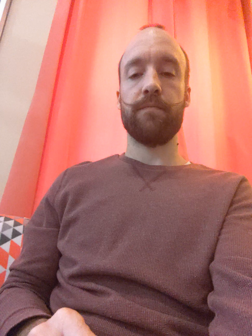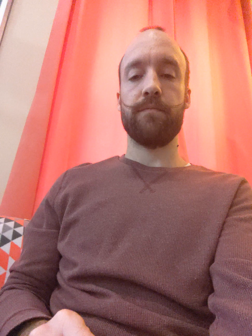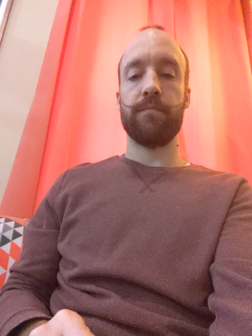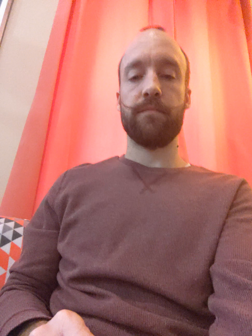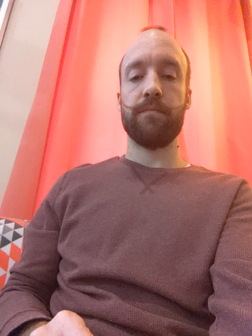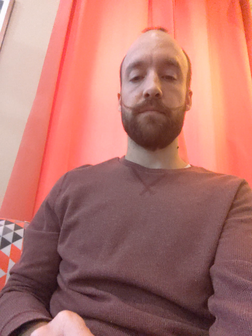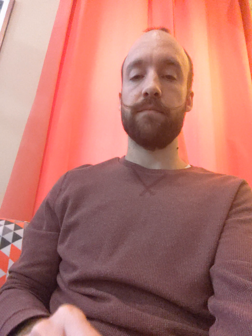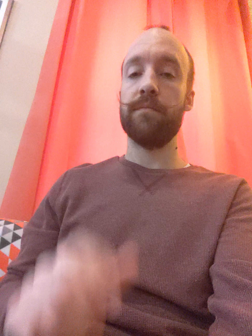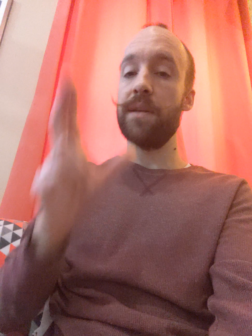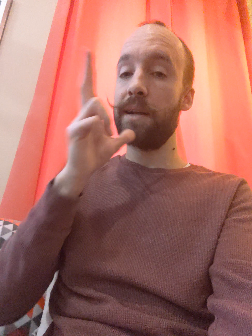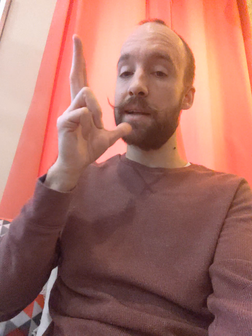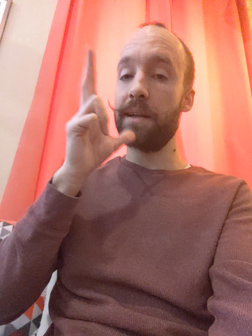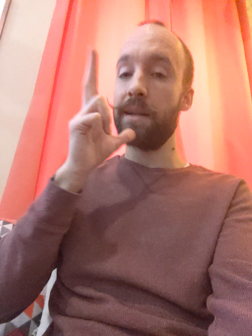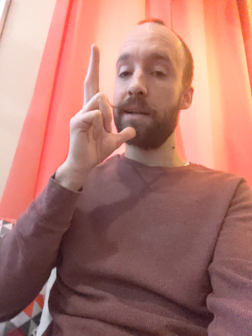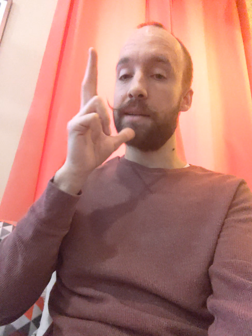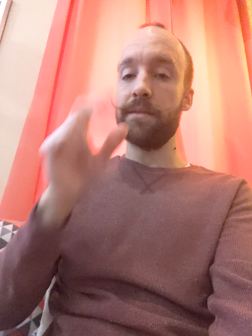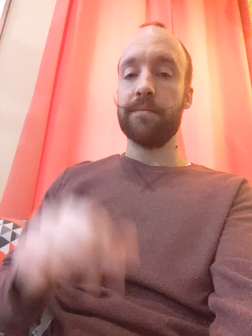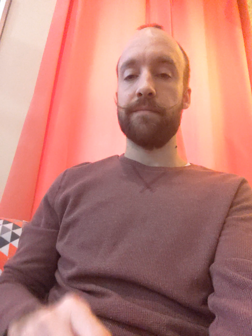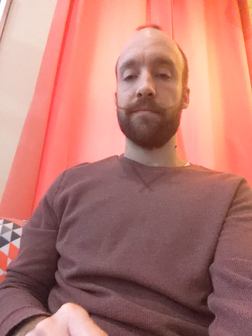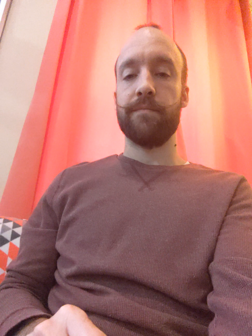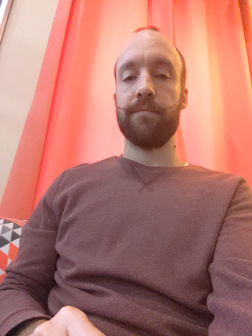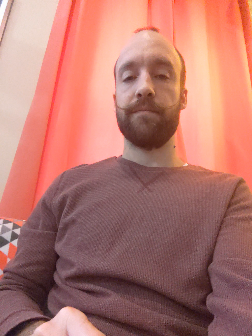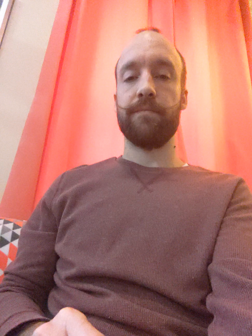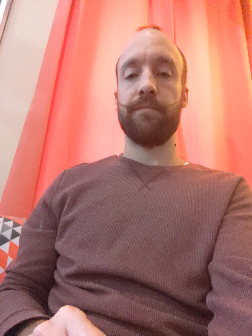hen